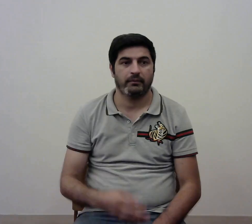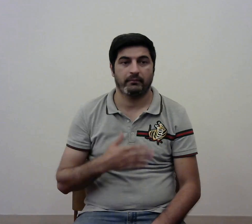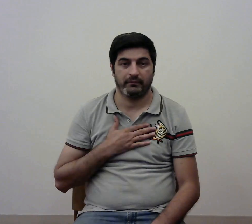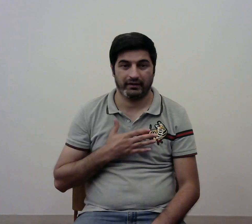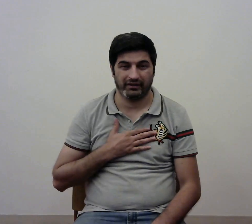mən